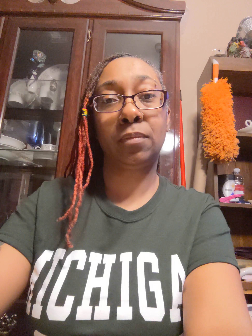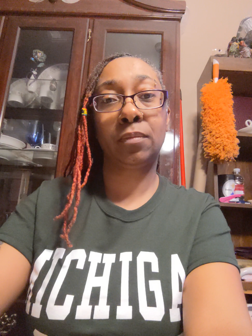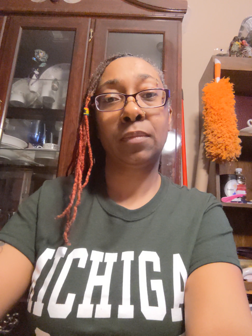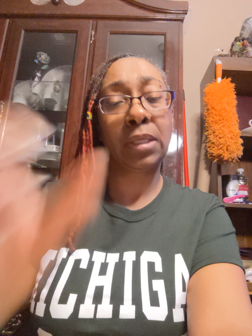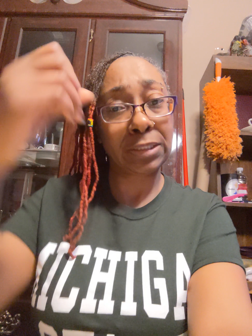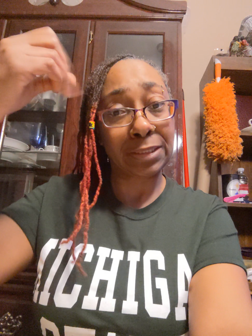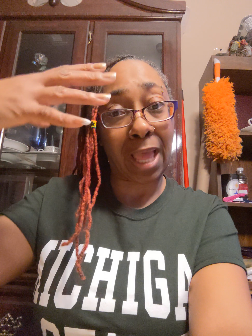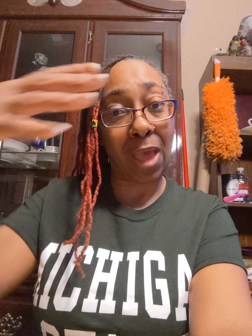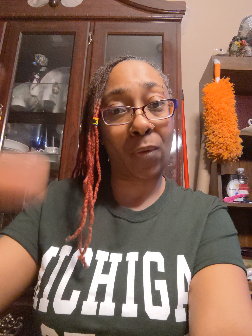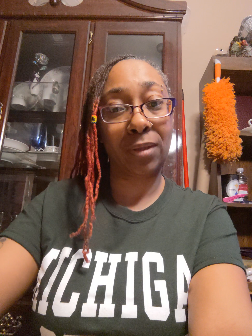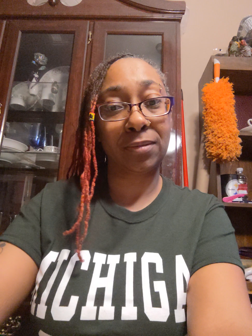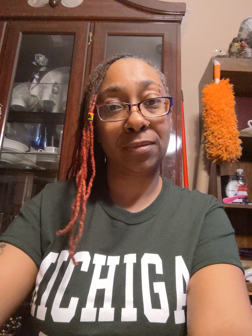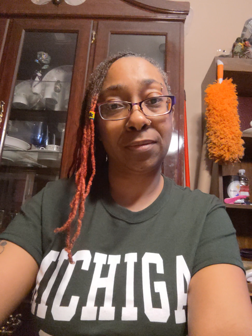shower